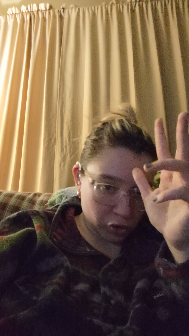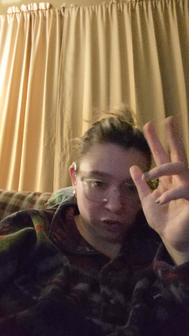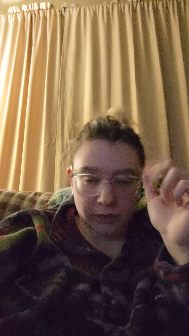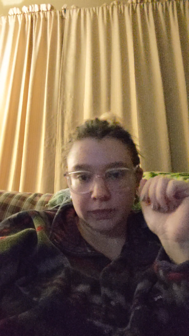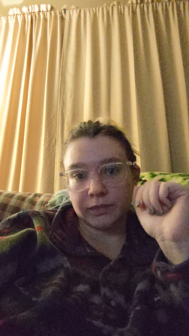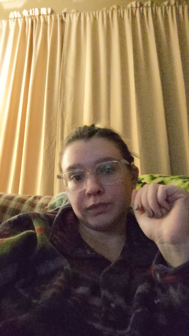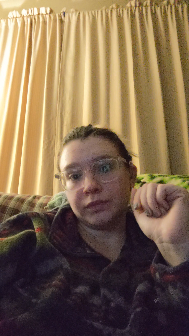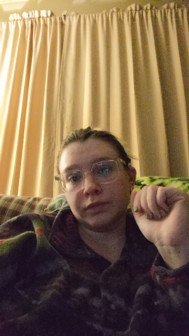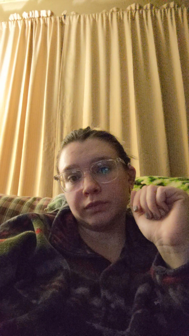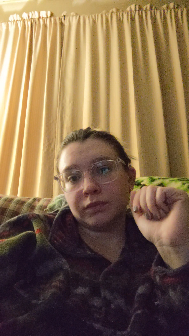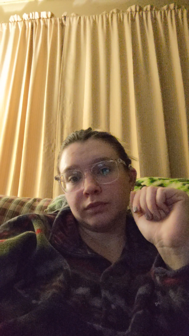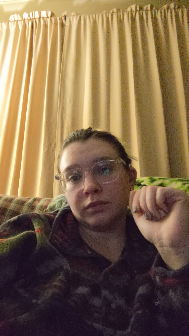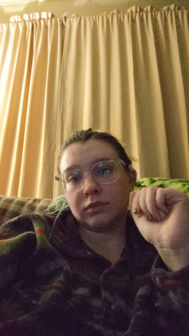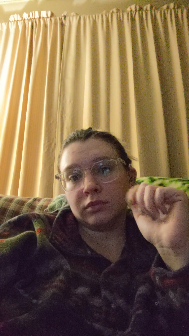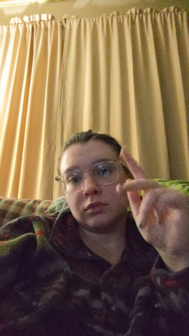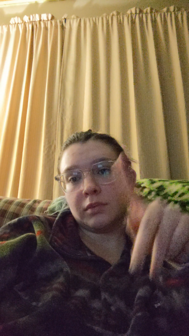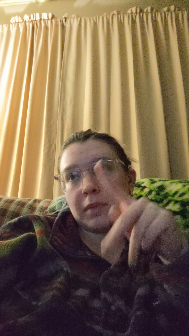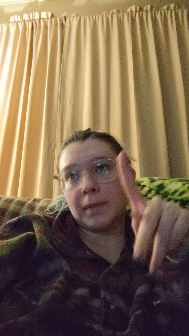people